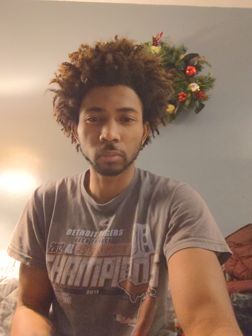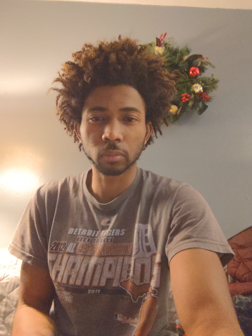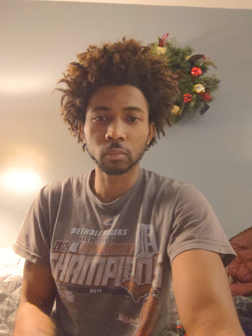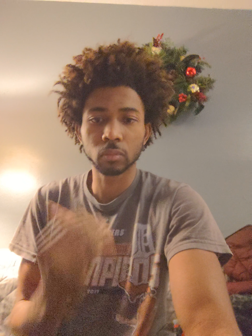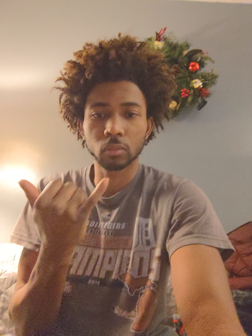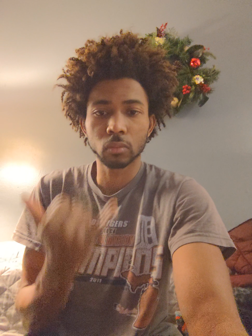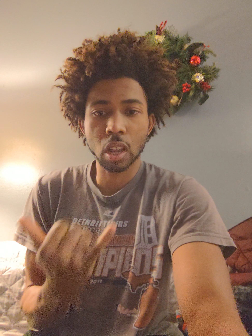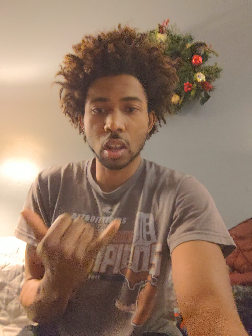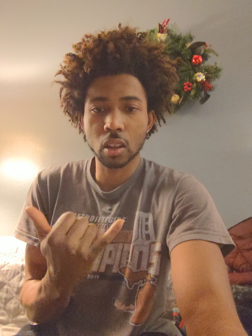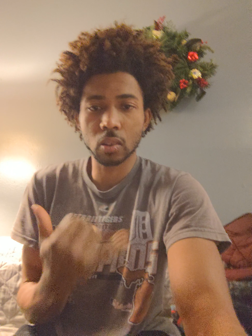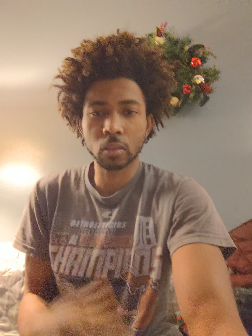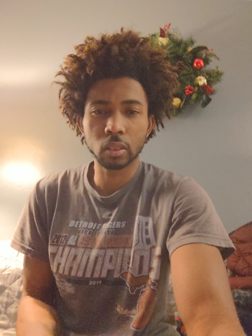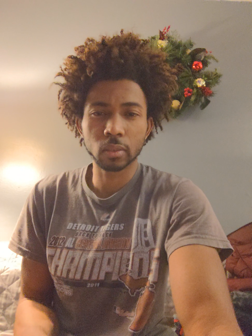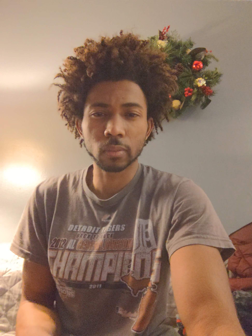now